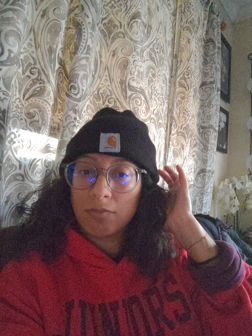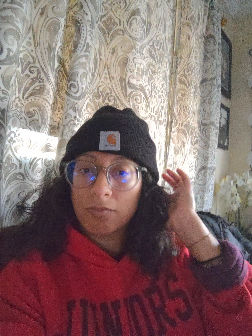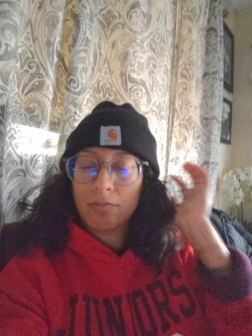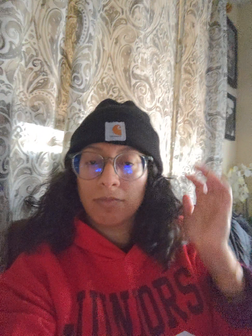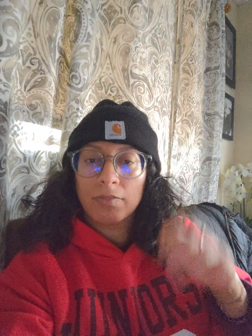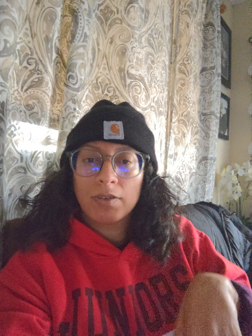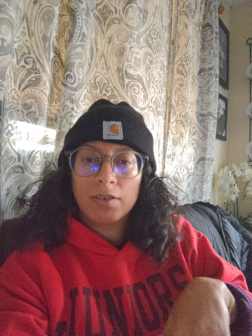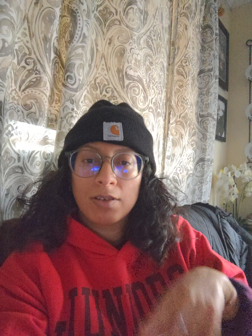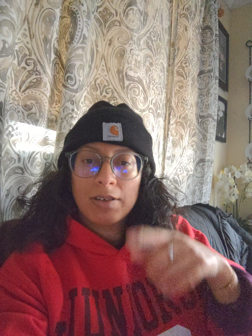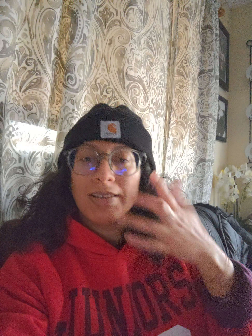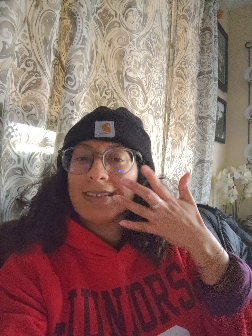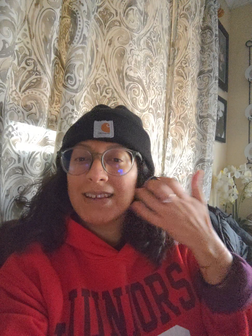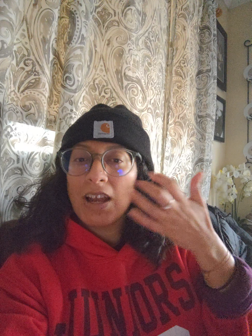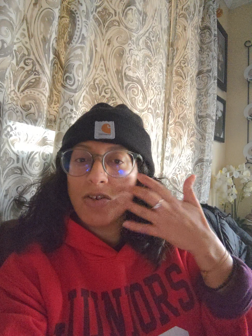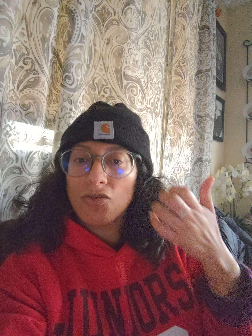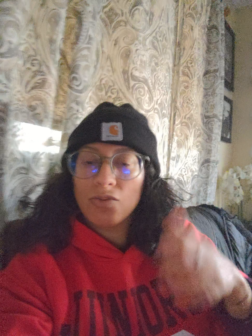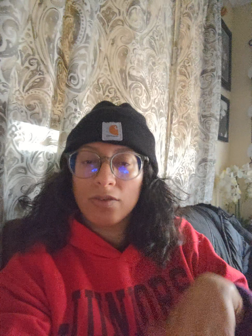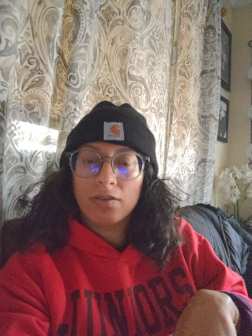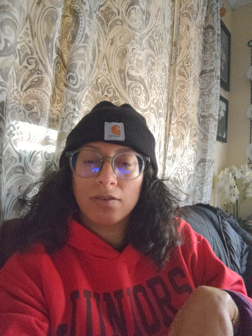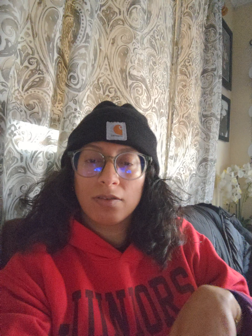tiger